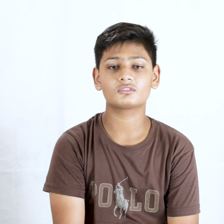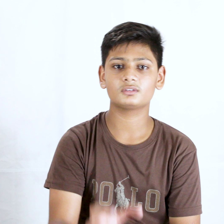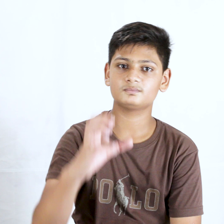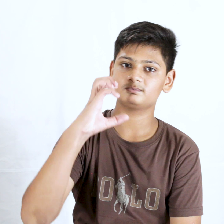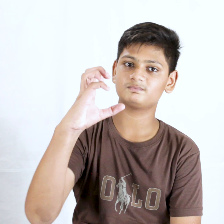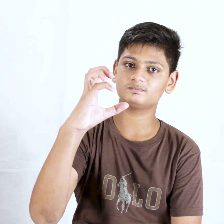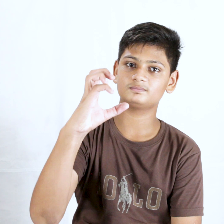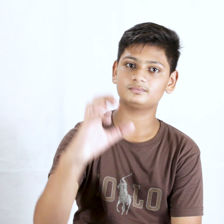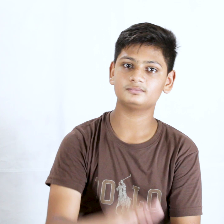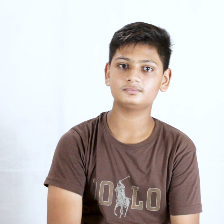stiff